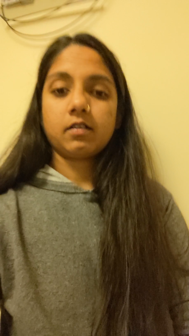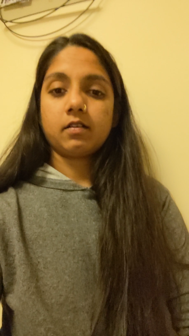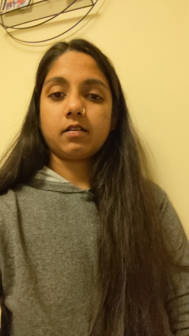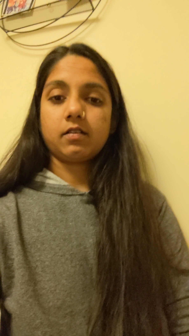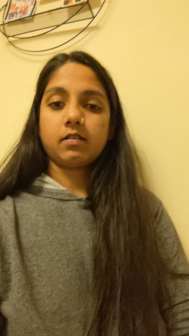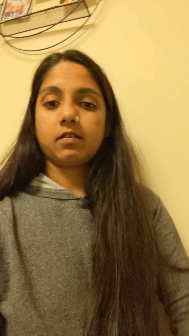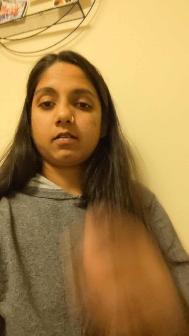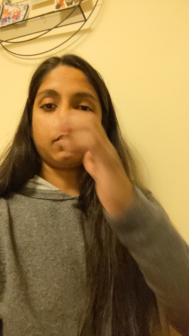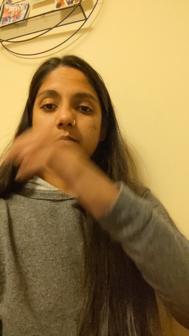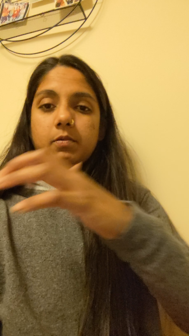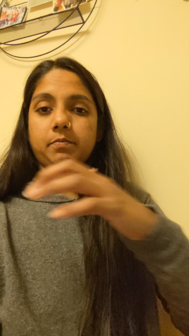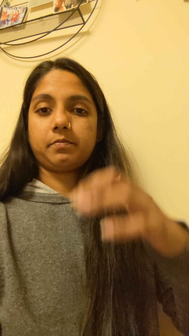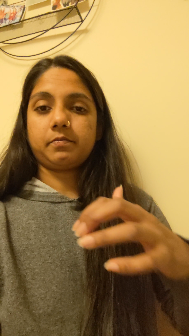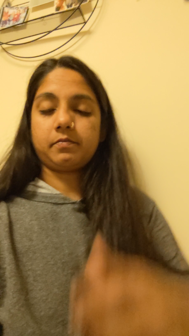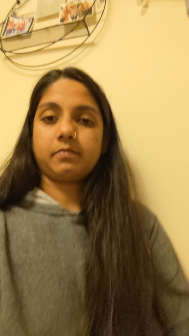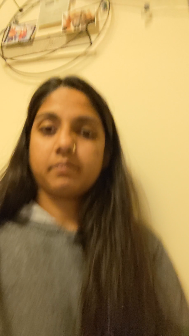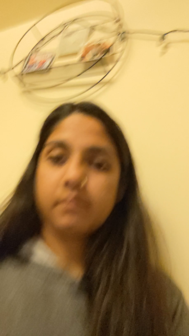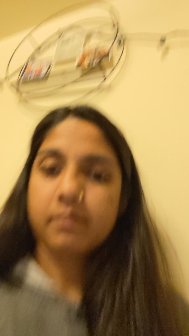grapes